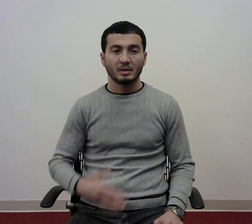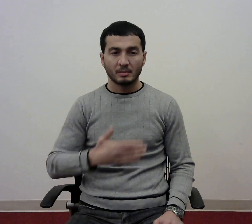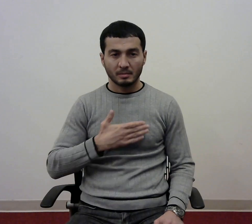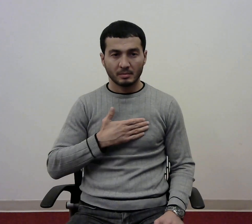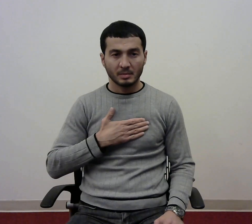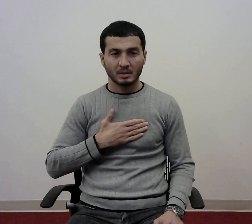mənə